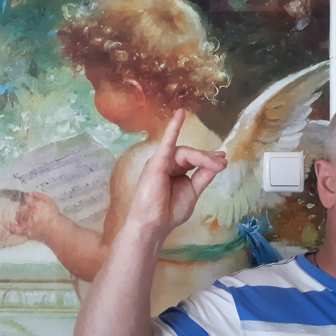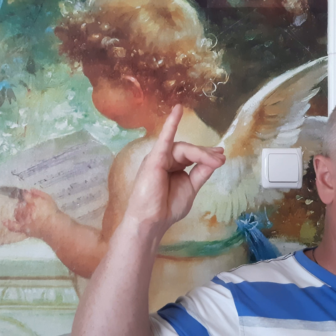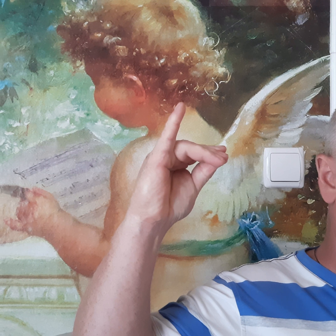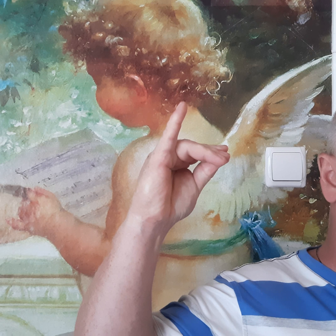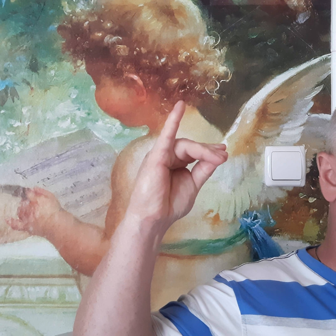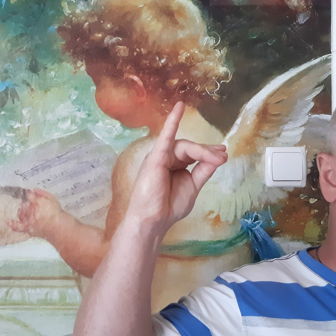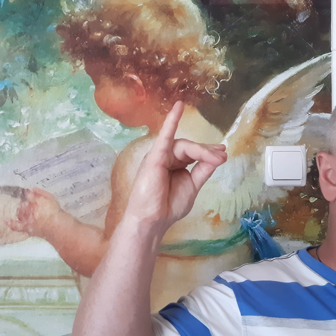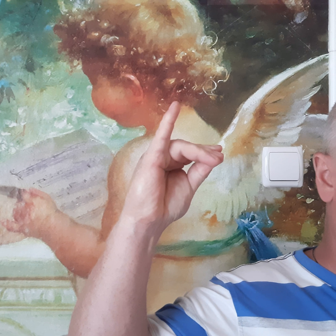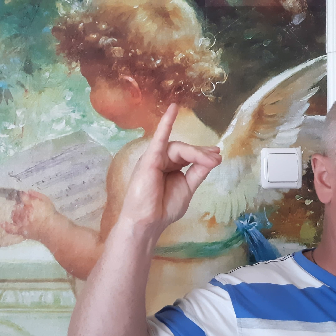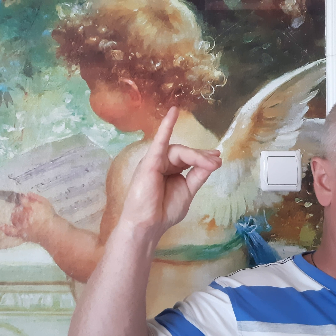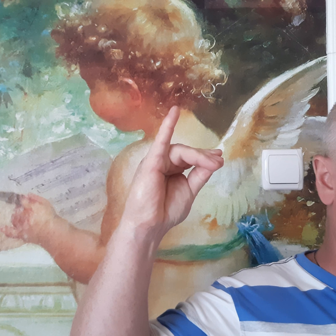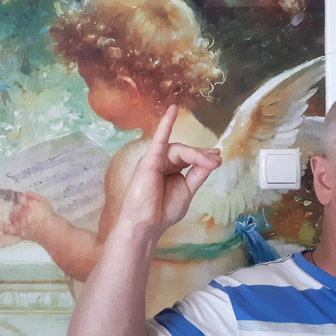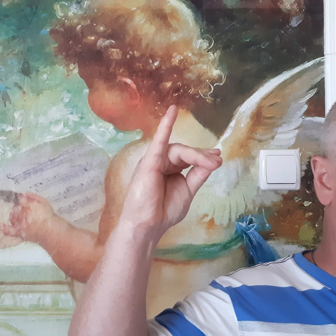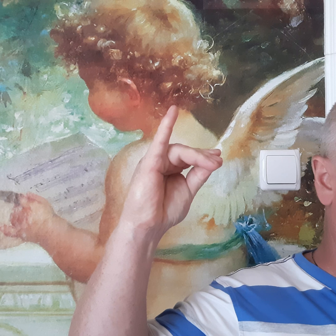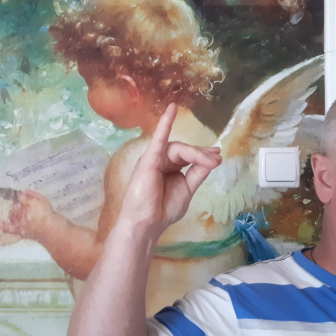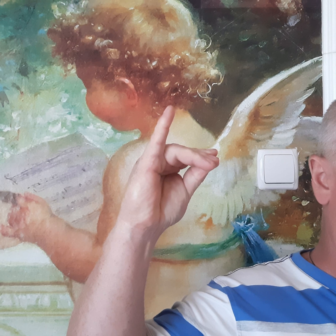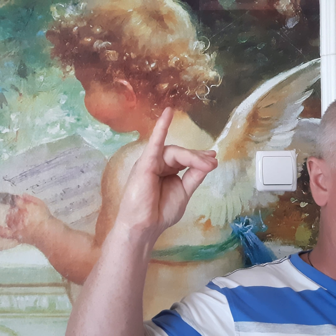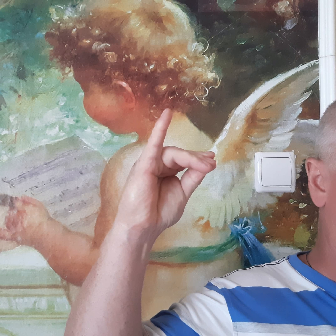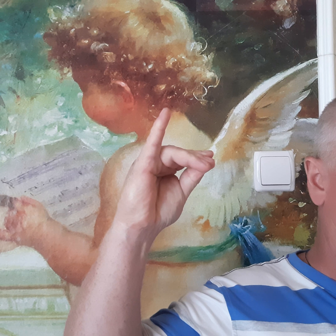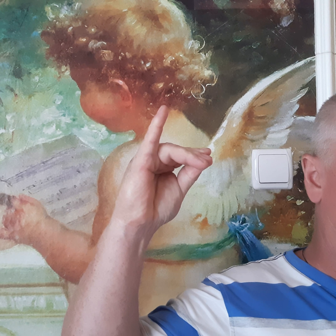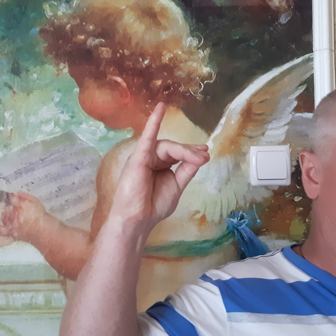Ю